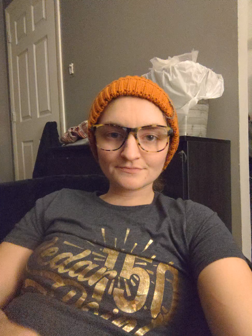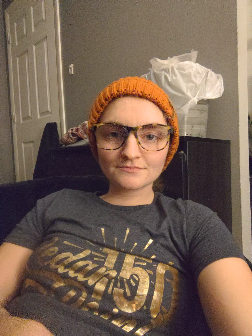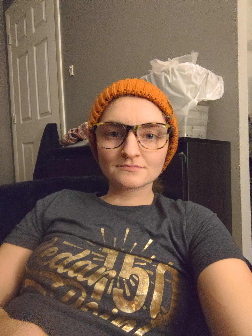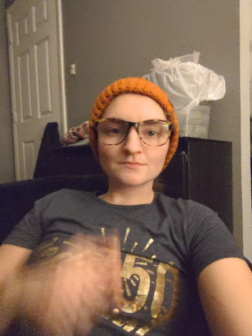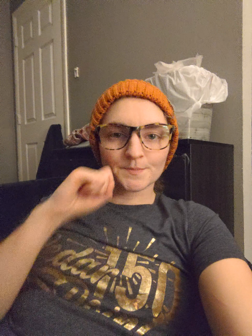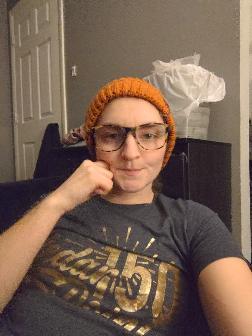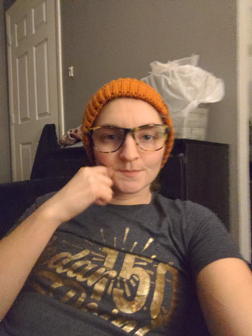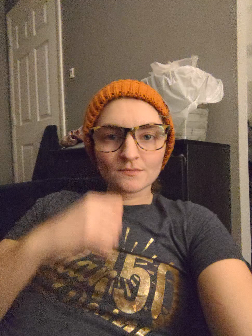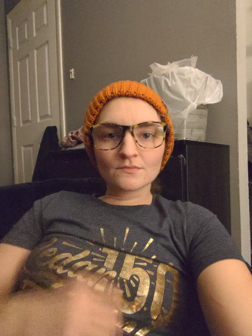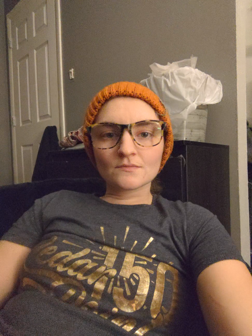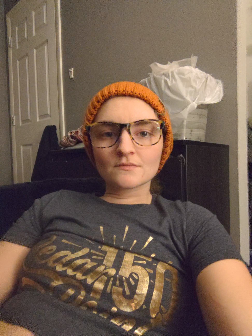apple